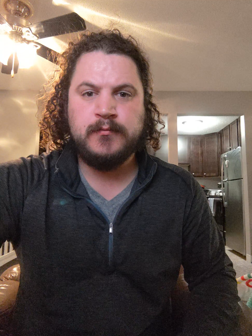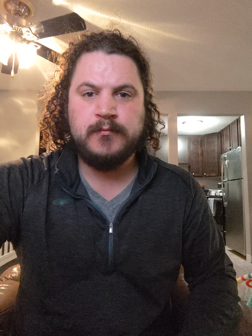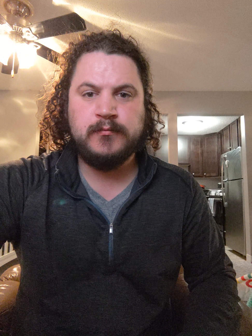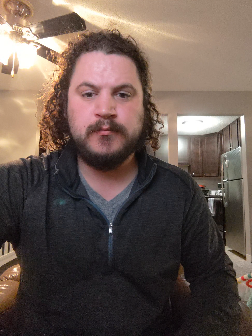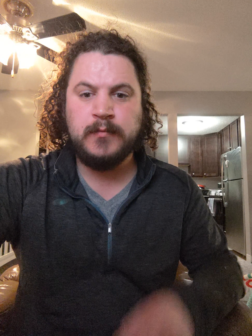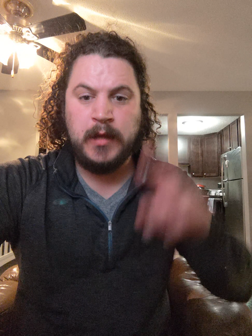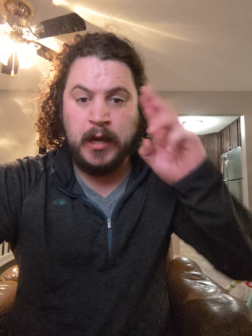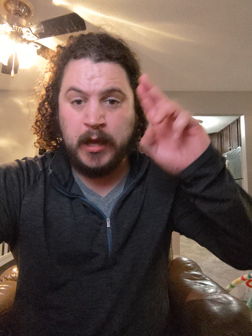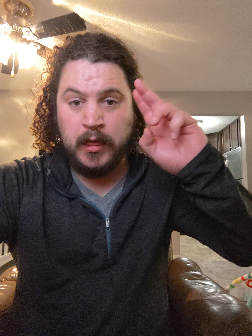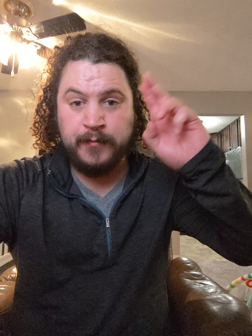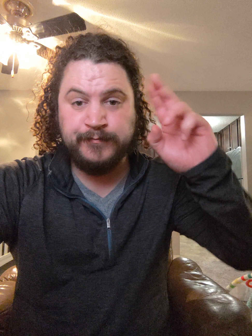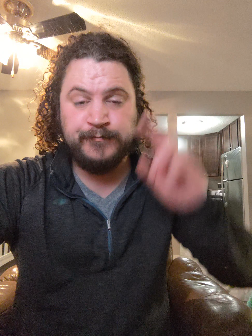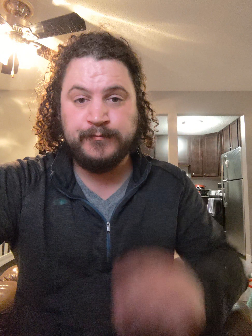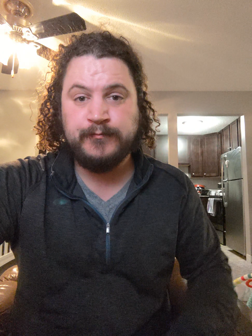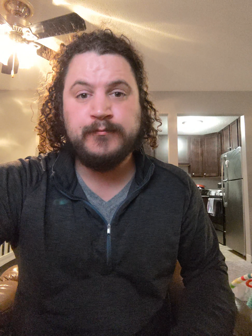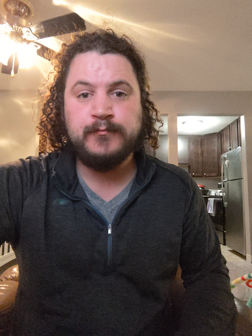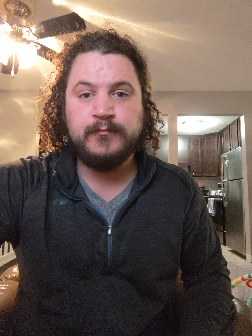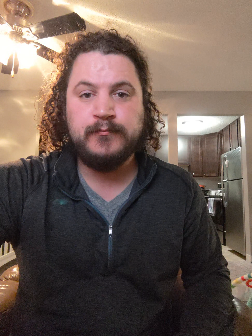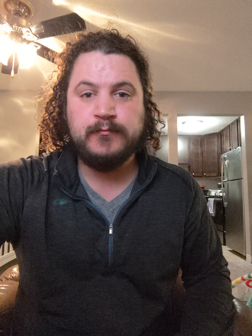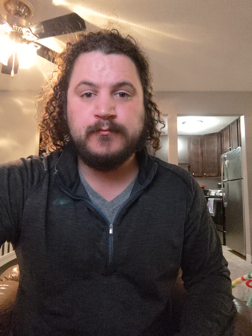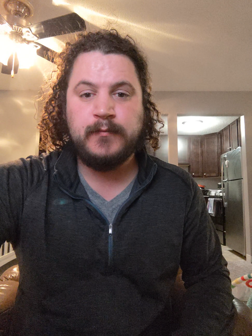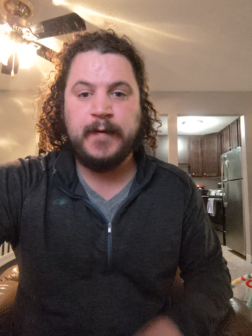uncle